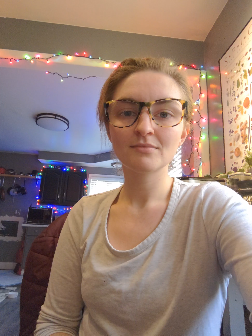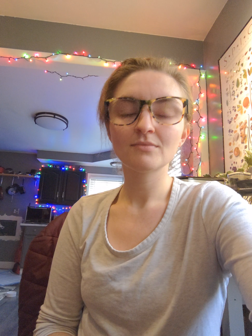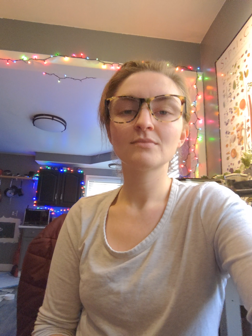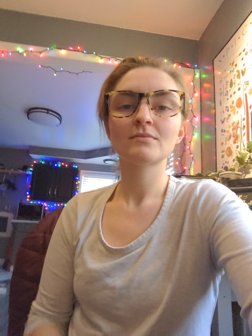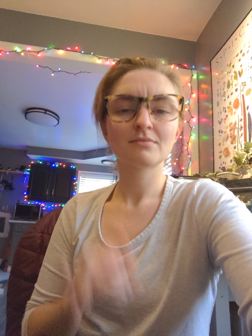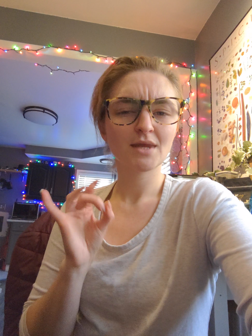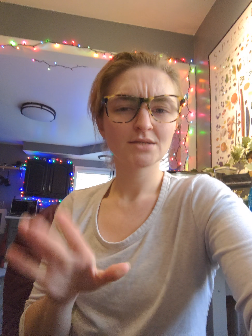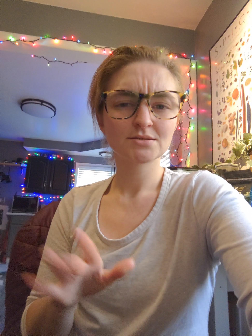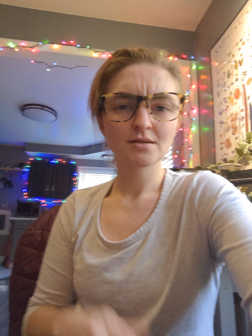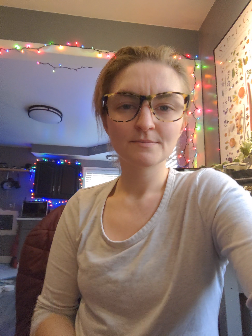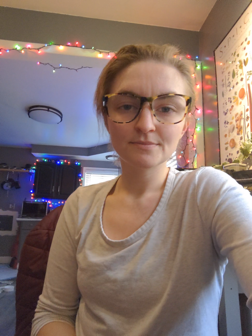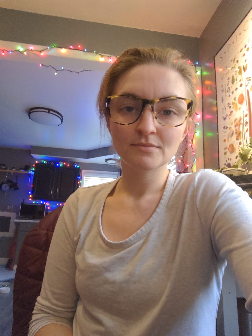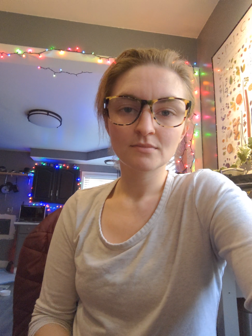hate